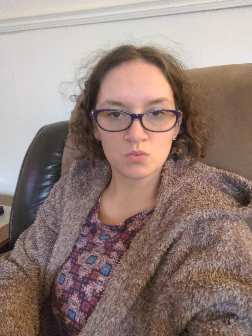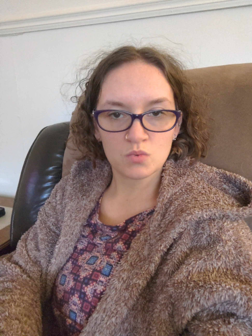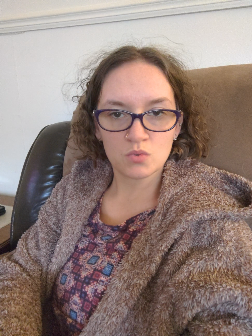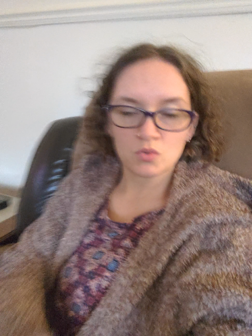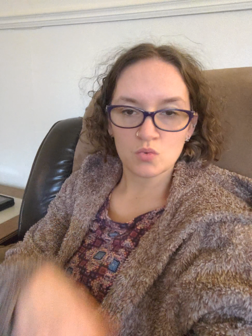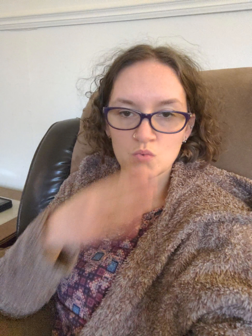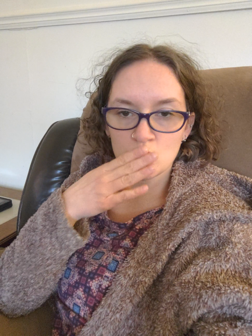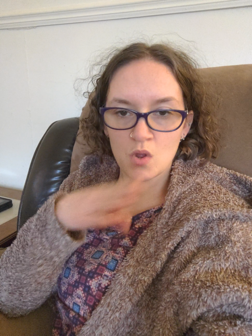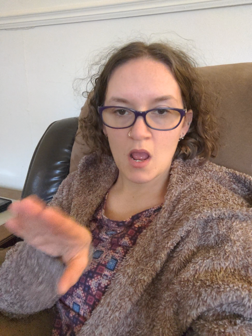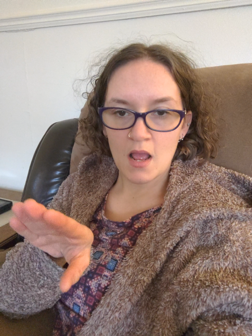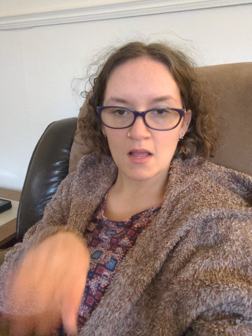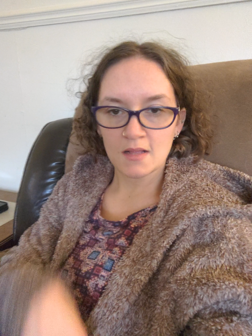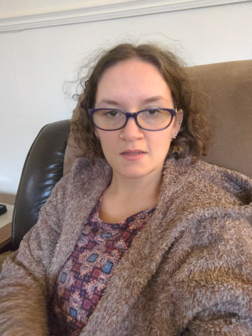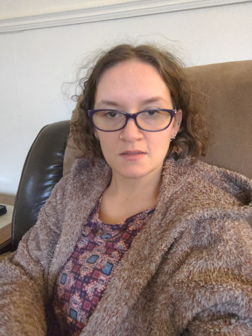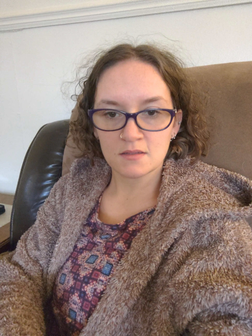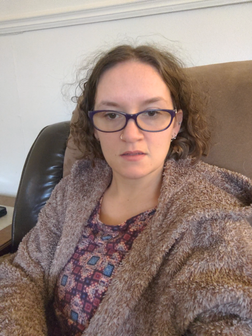quiet